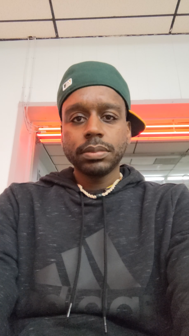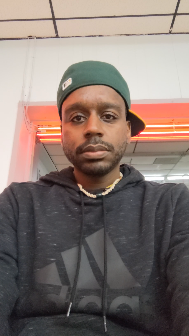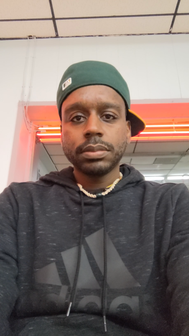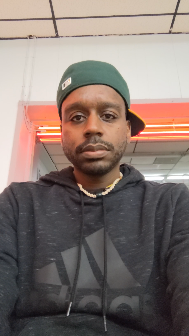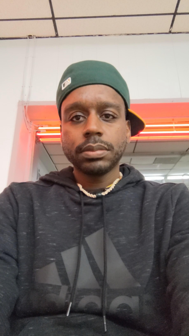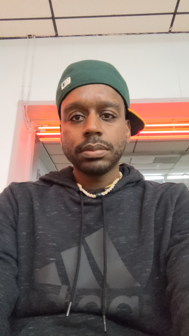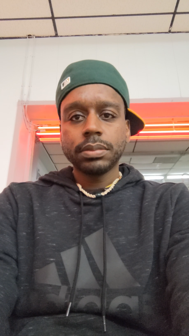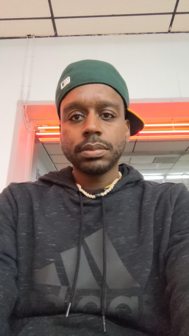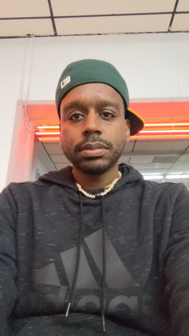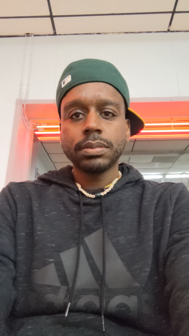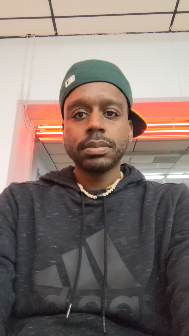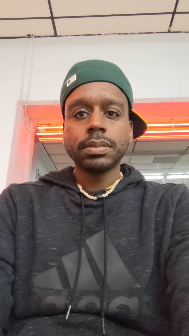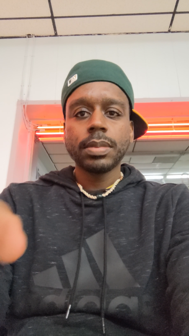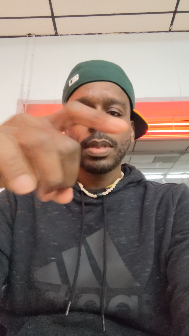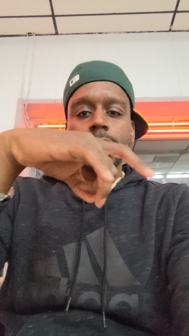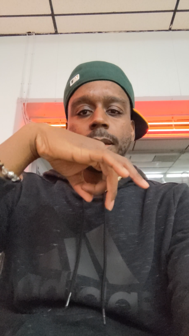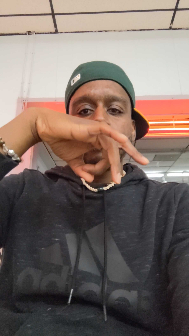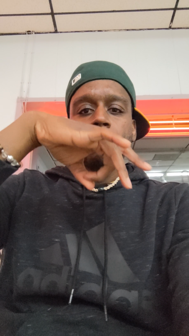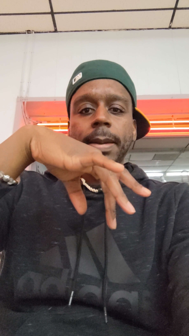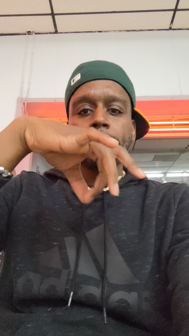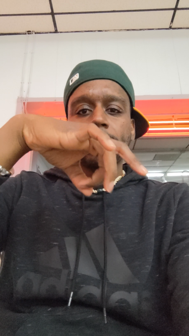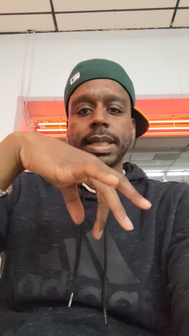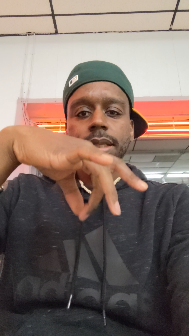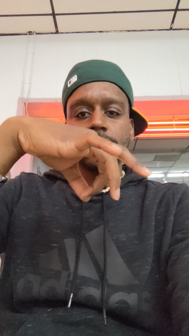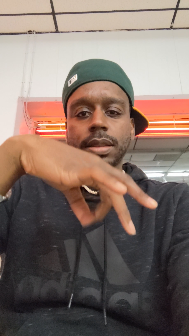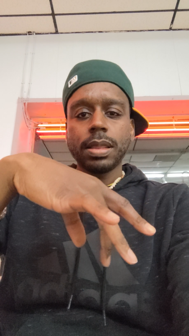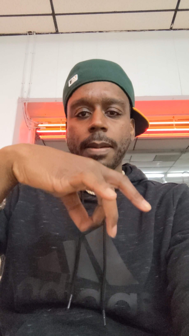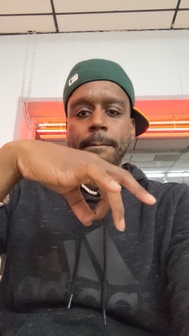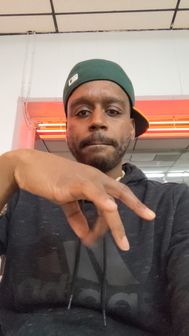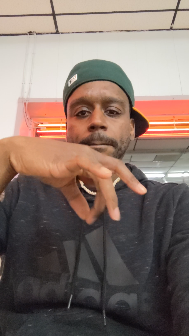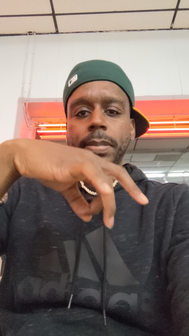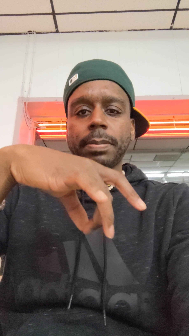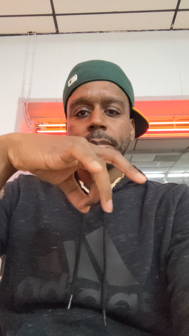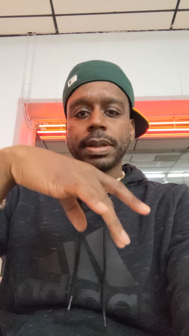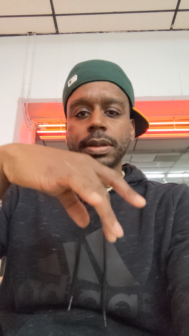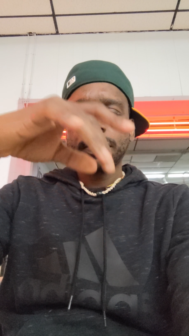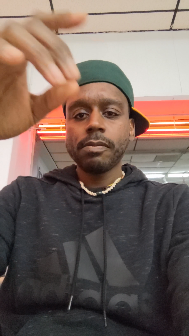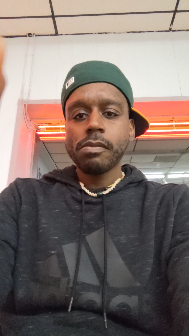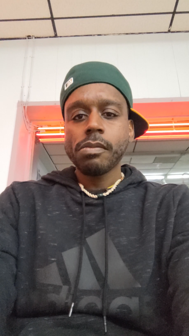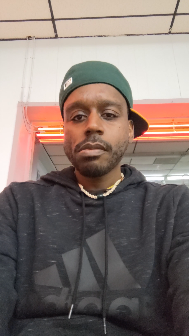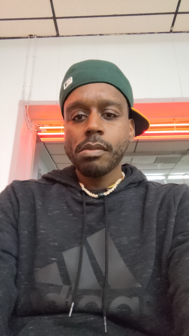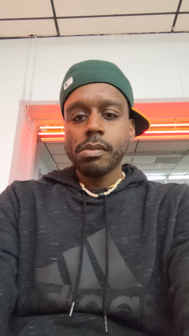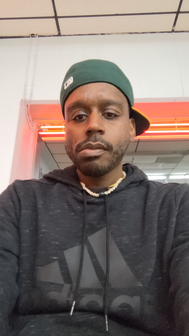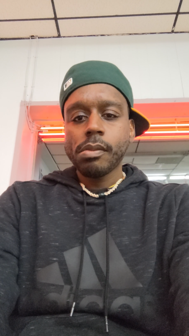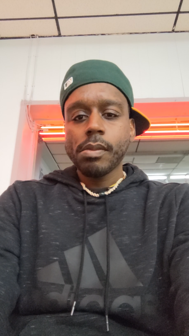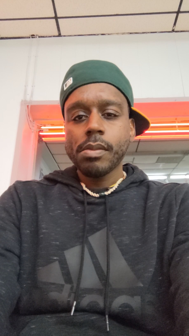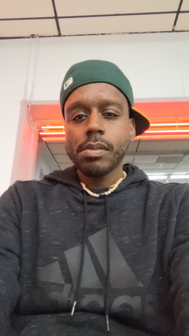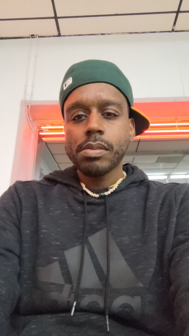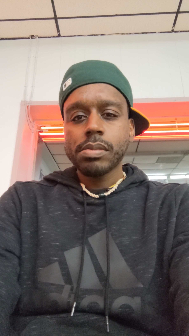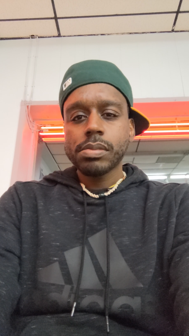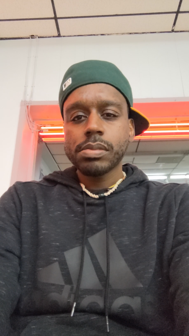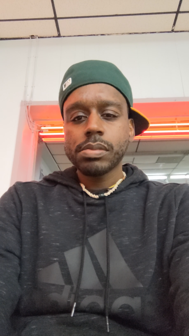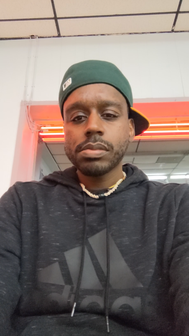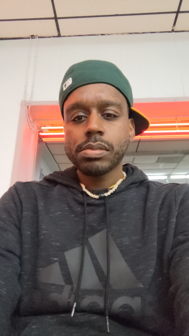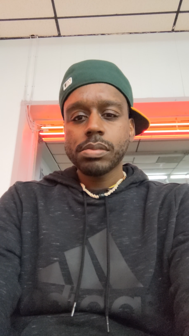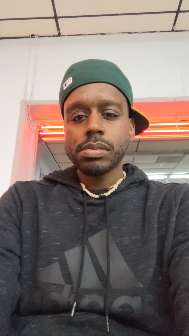pumpkin